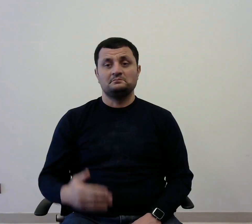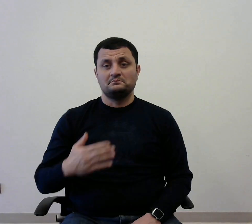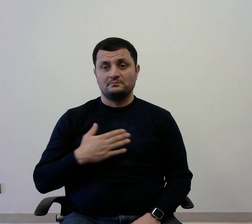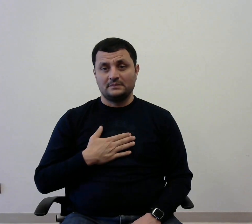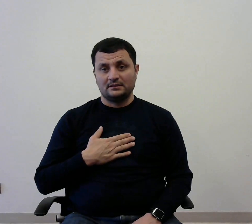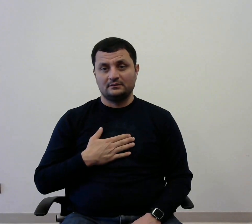mən